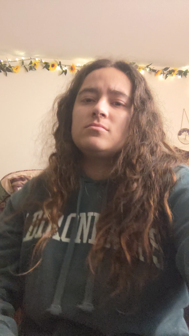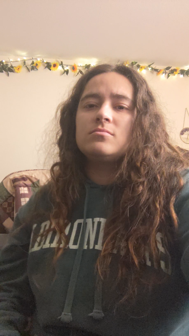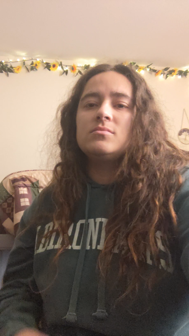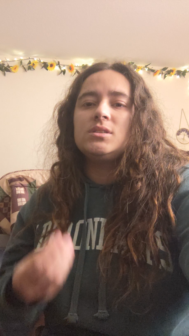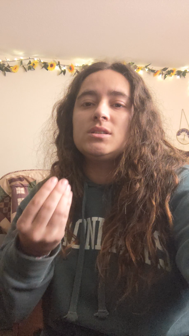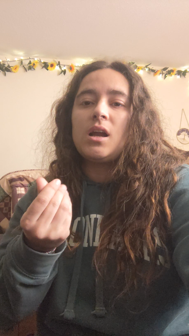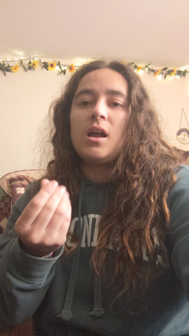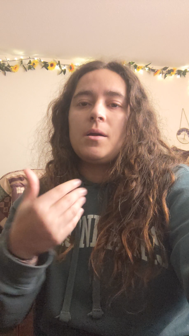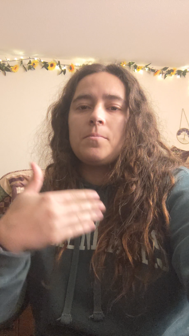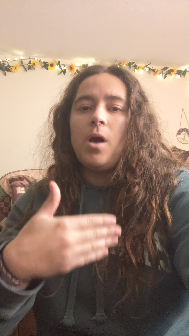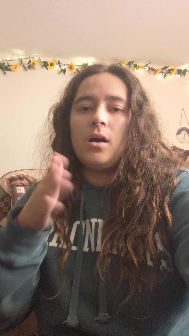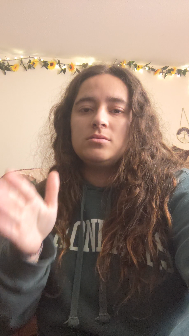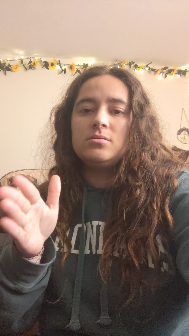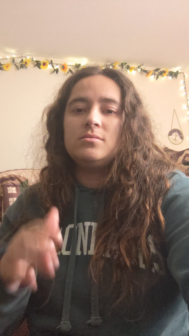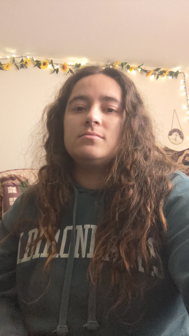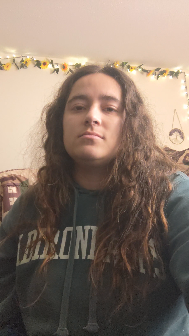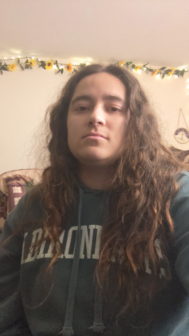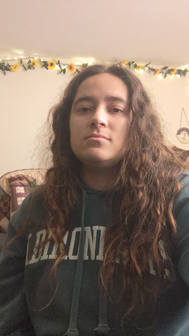sandbox